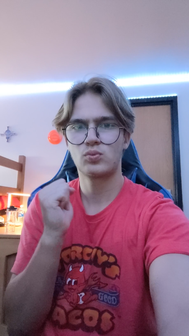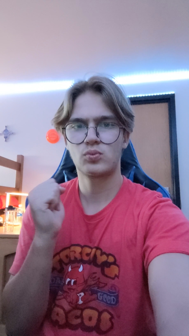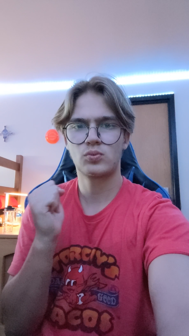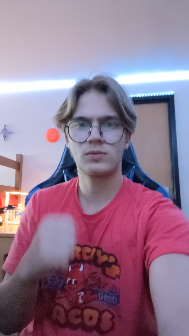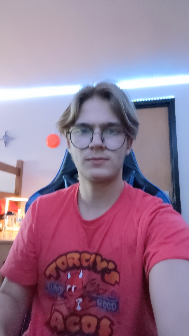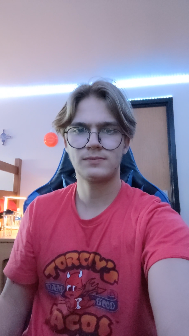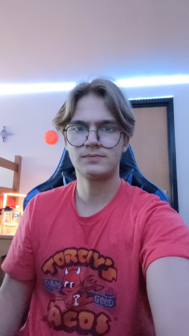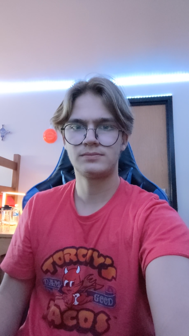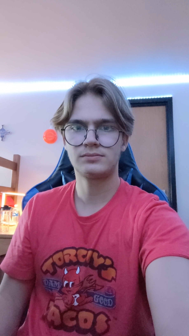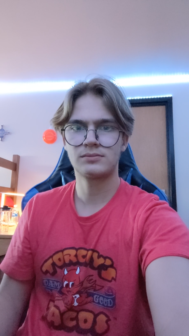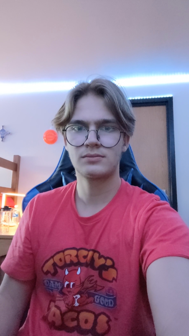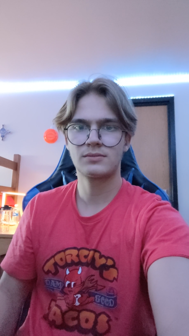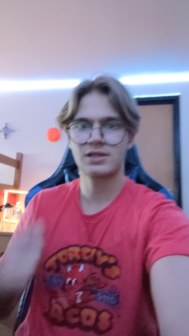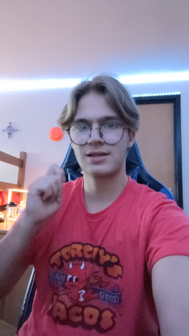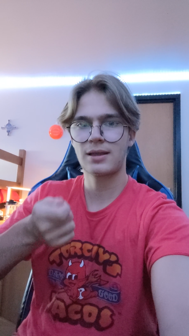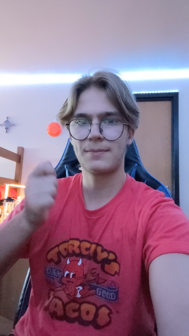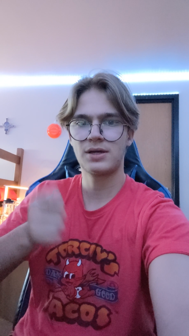hammer